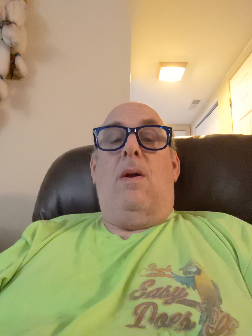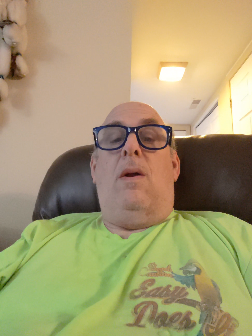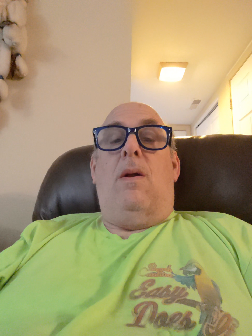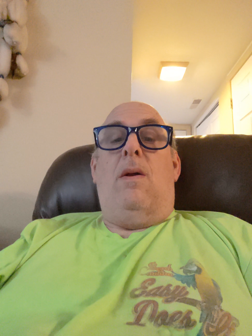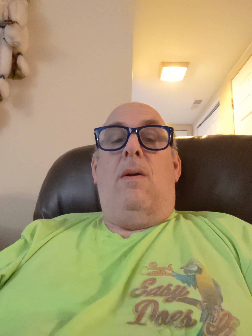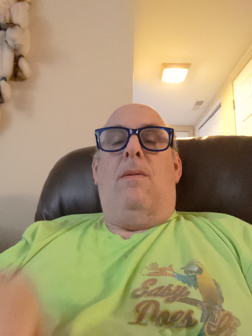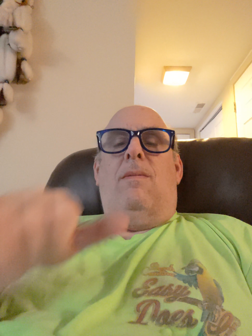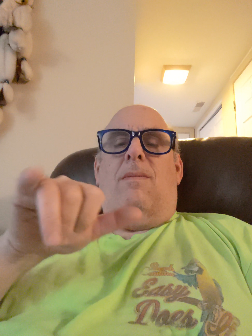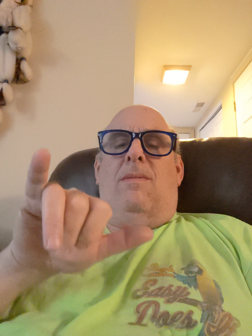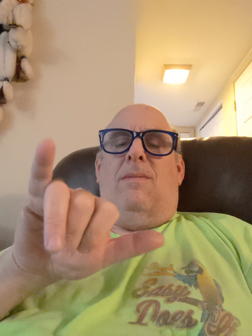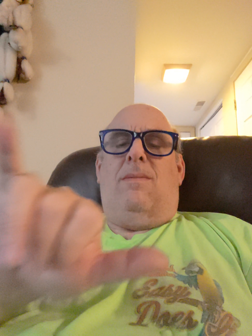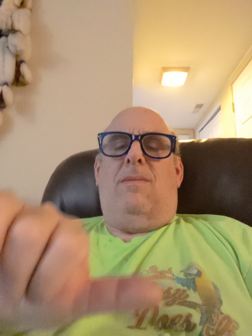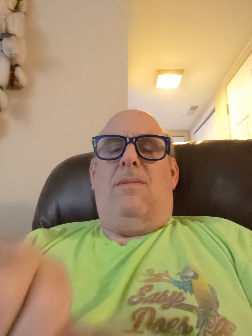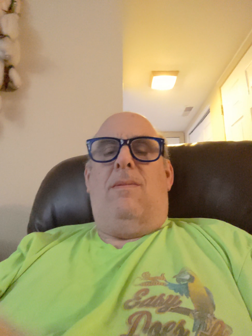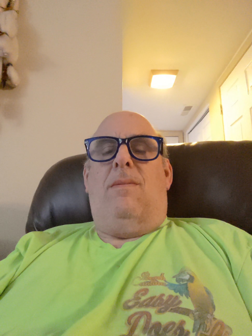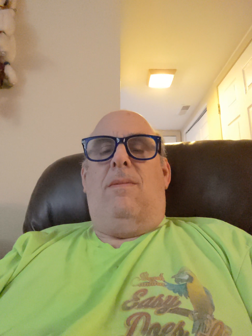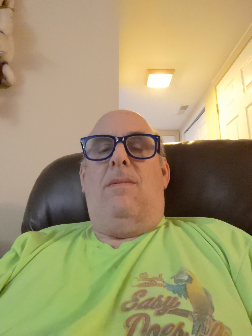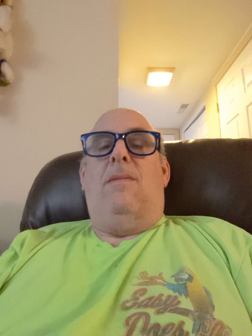stay